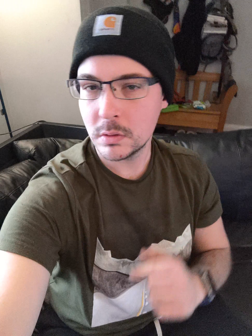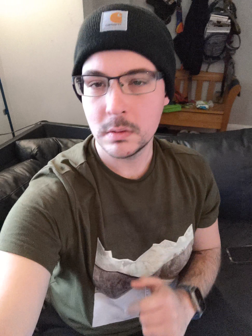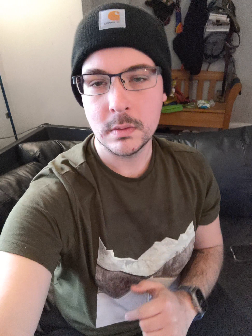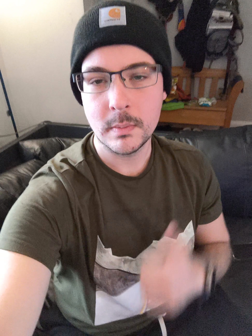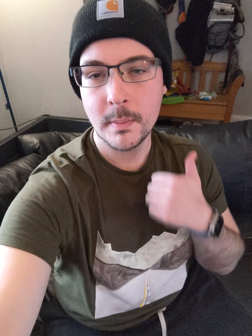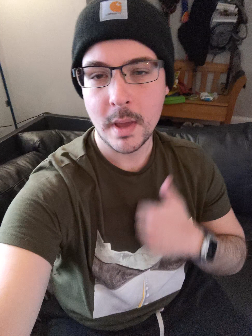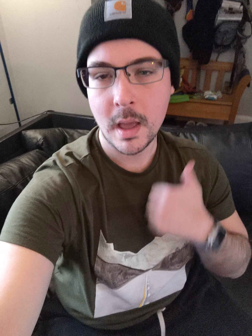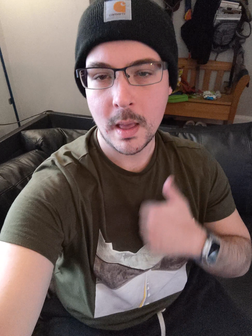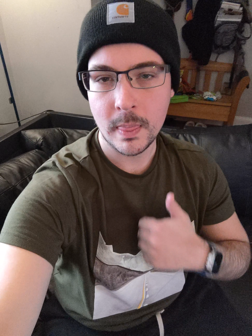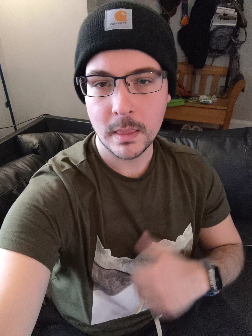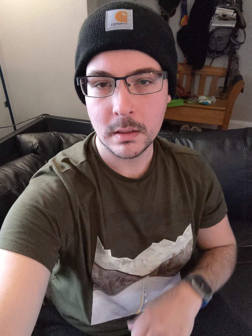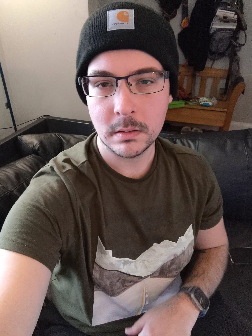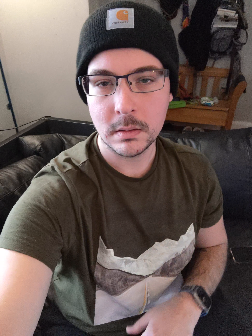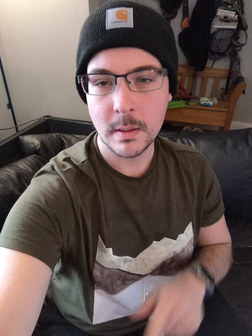bath